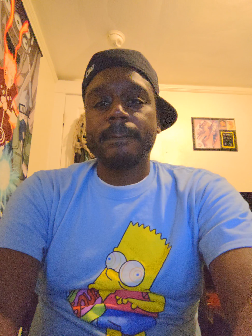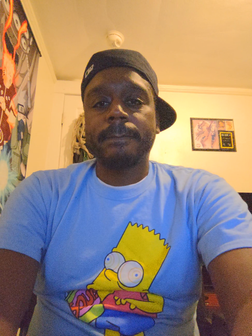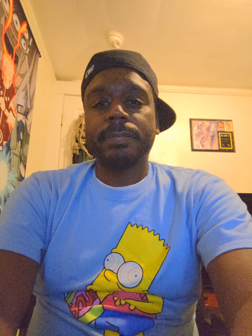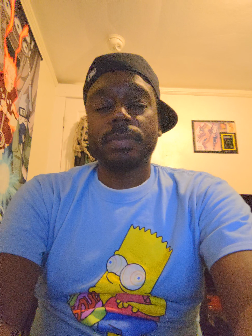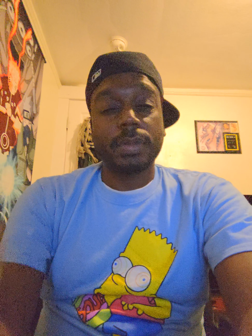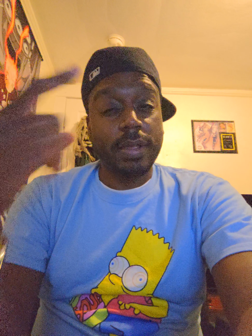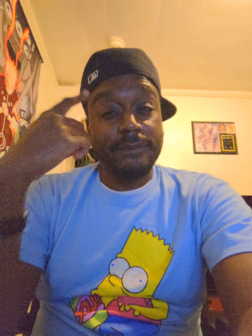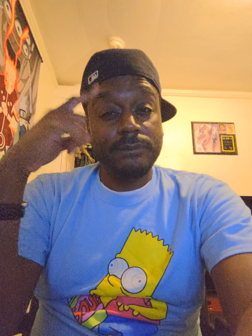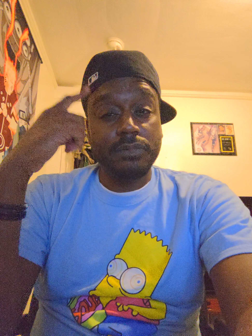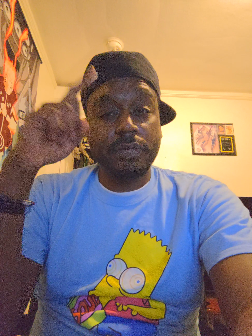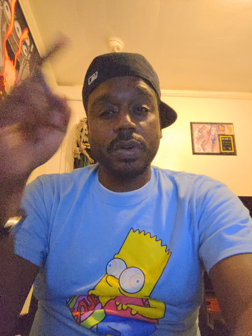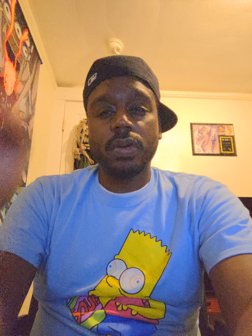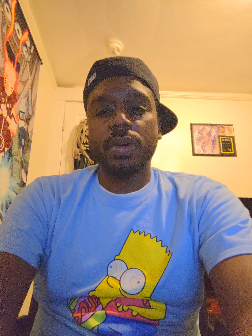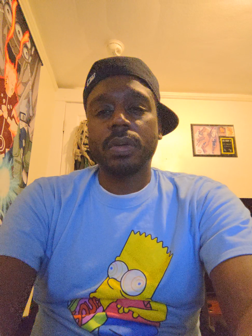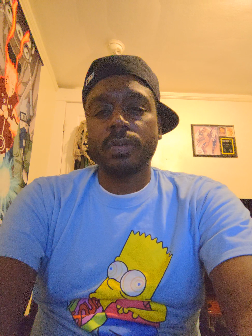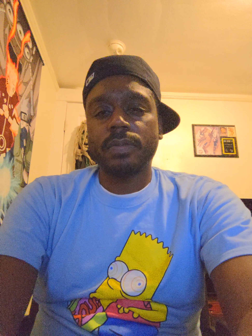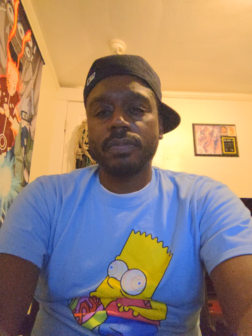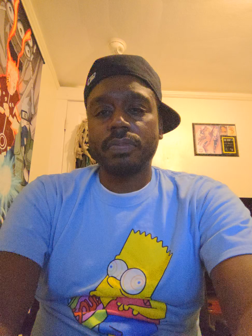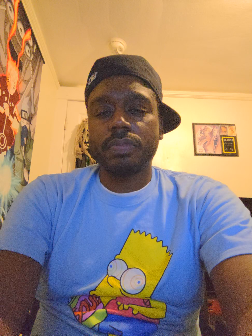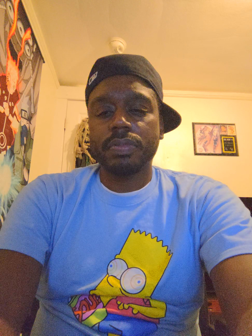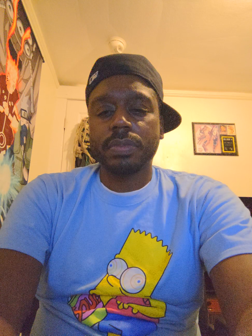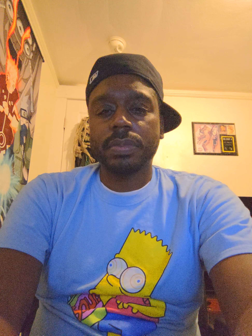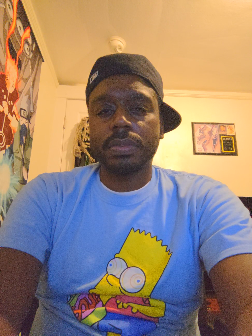for